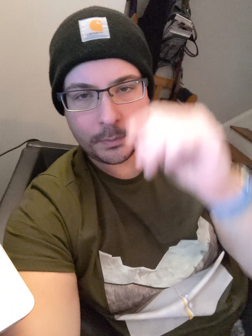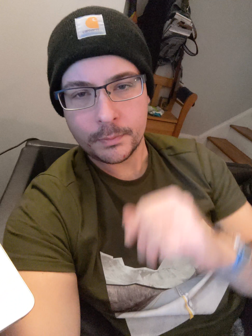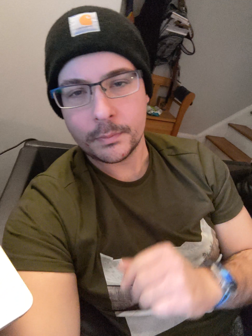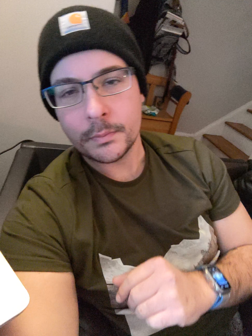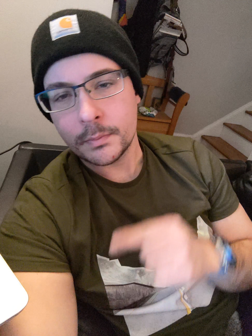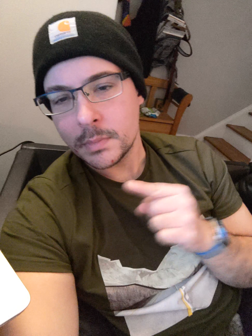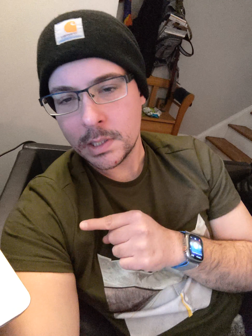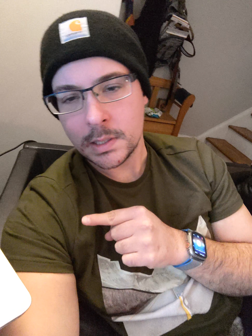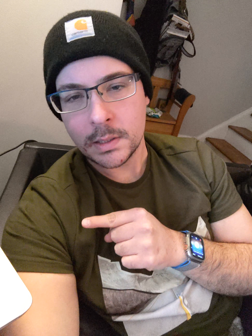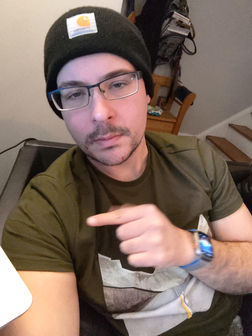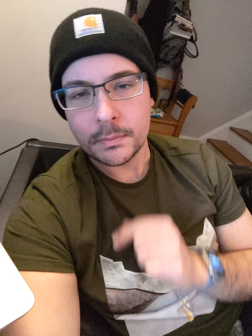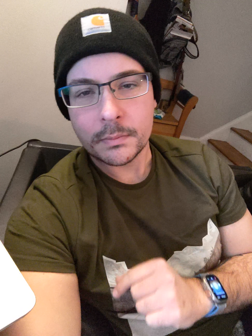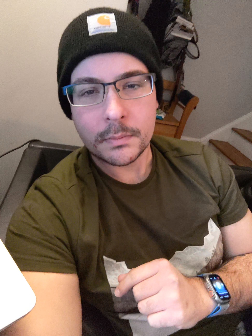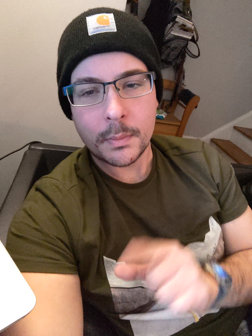he/she/it